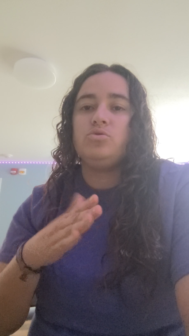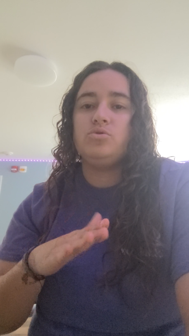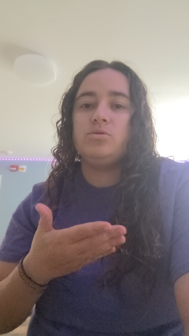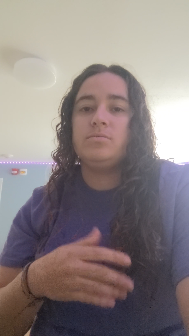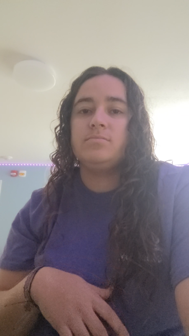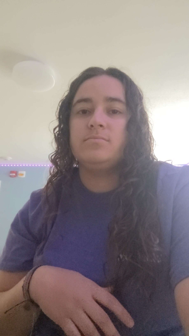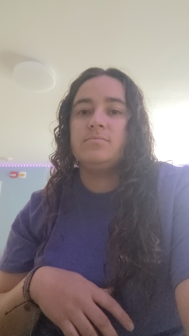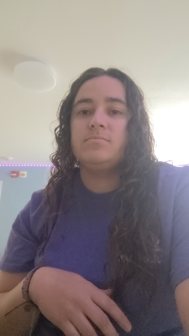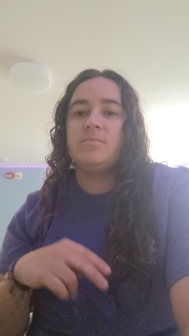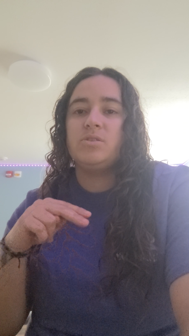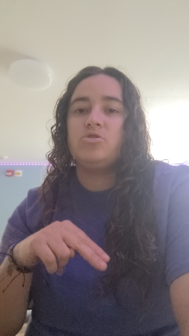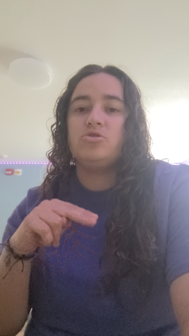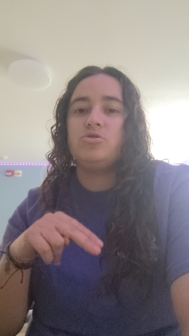nurse